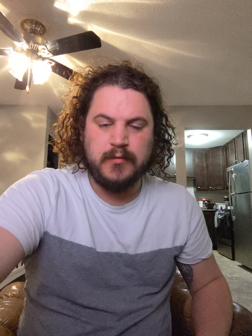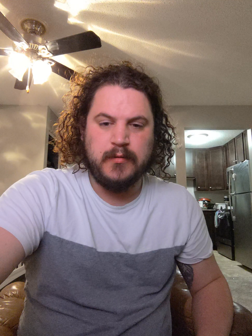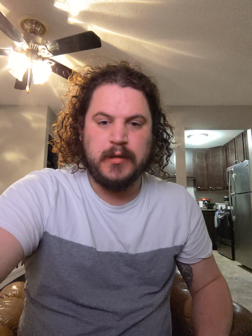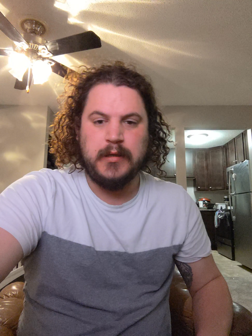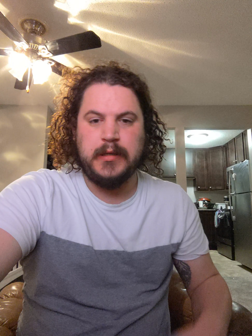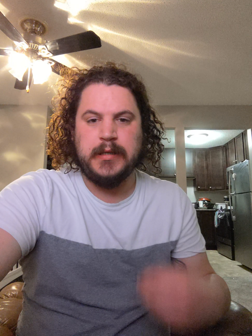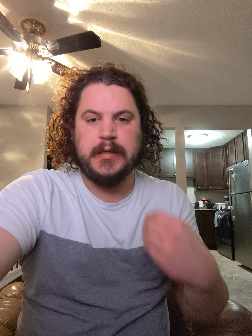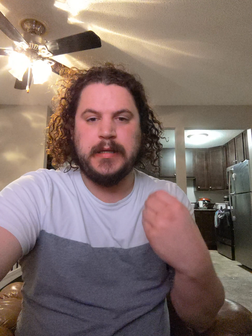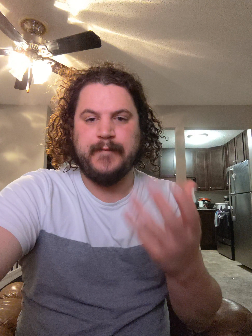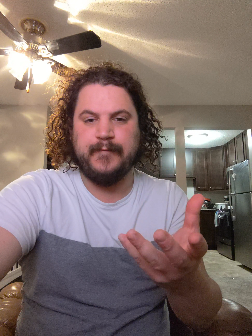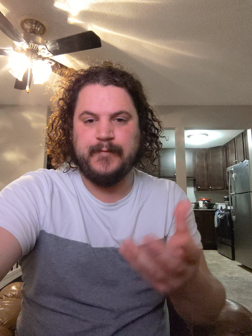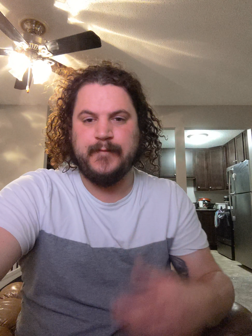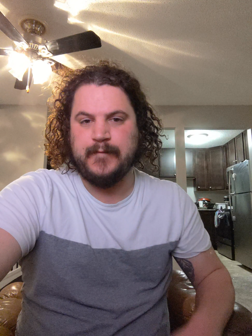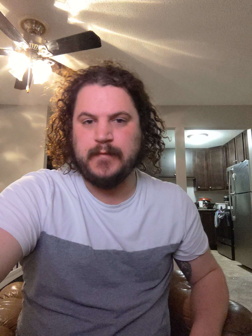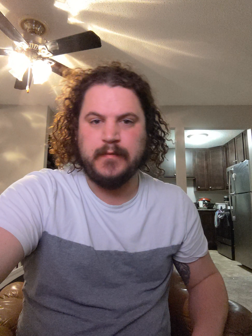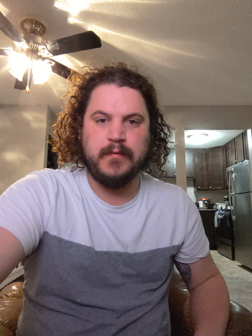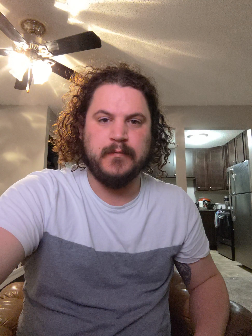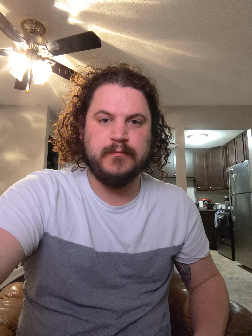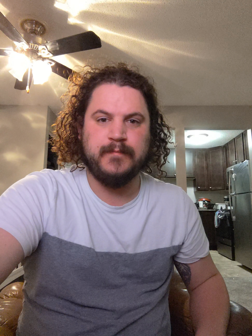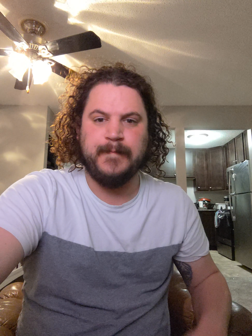give